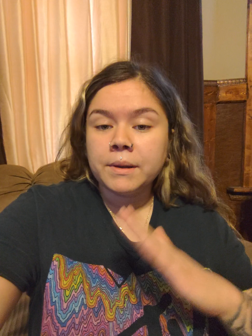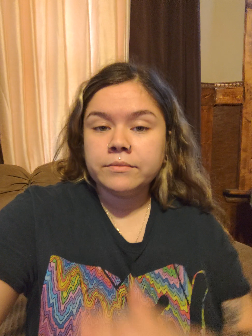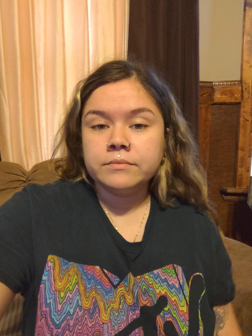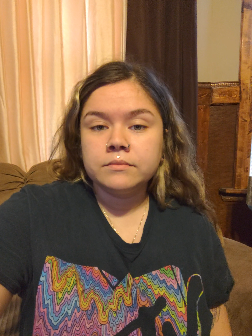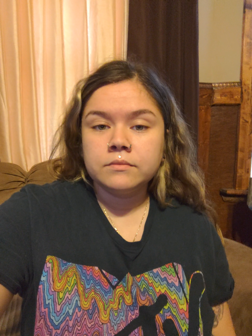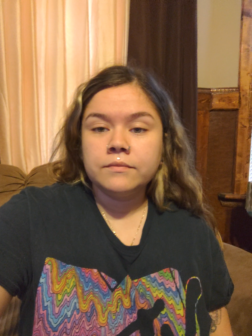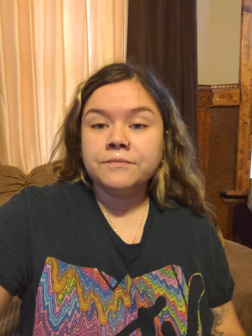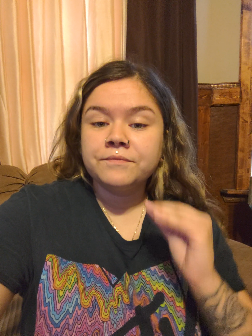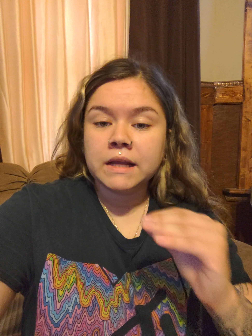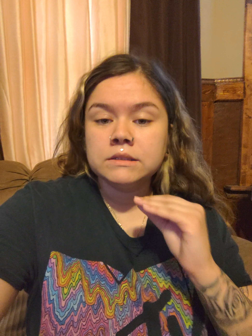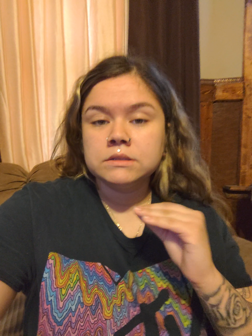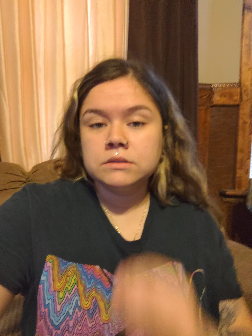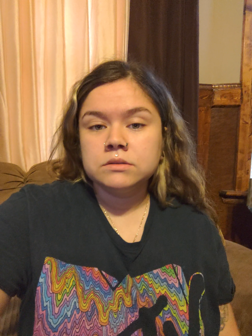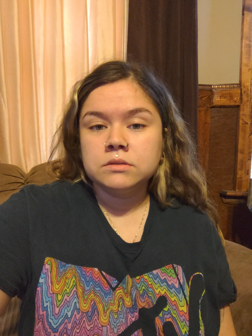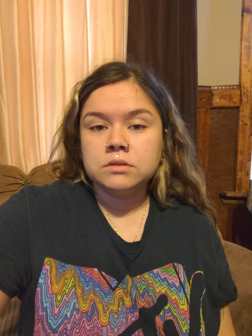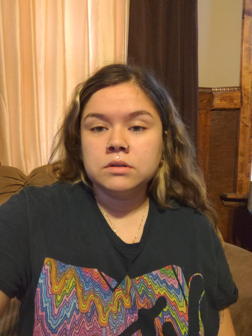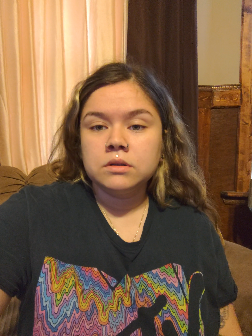fix